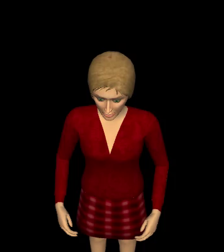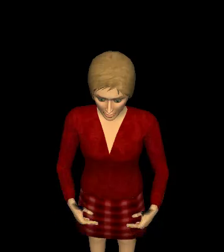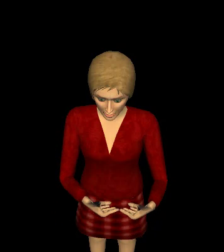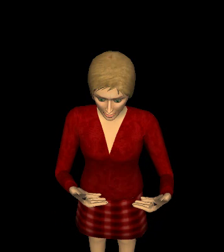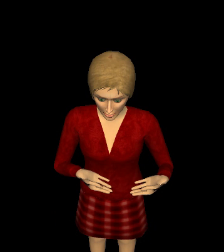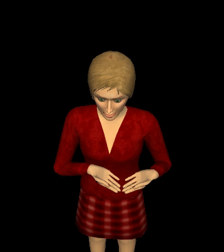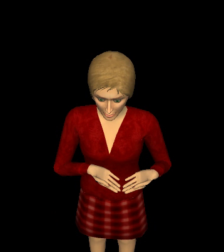طبق